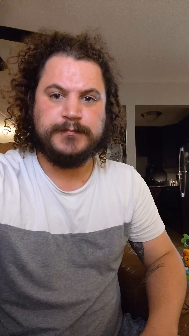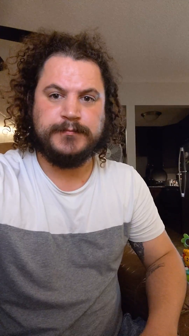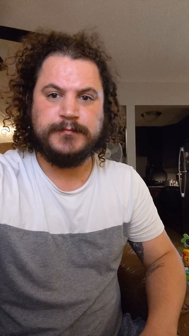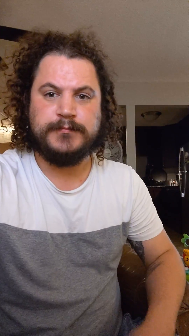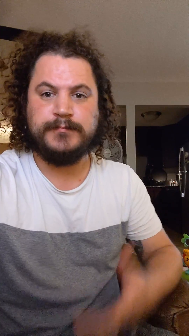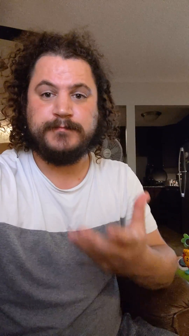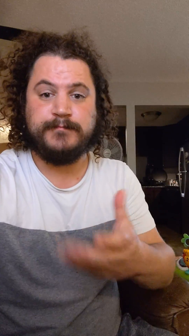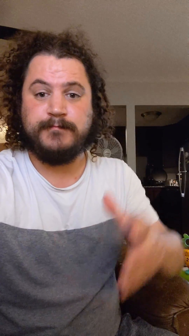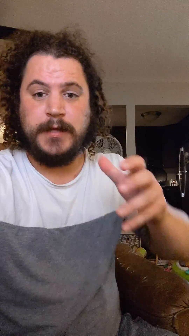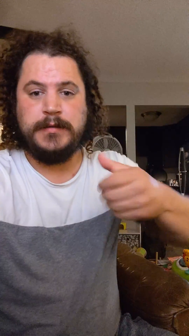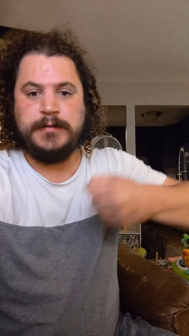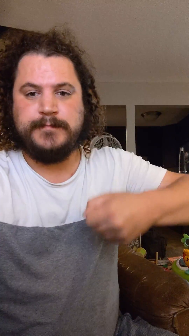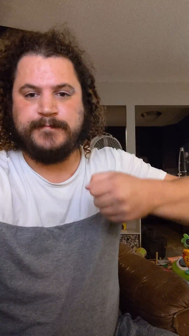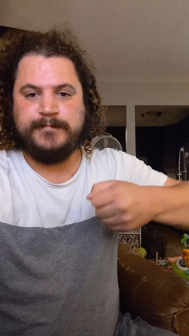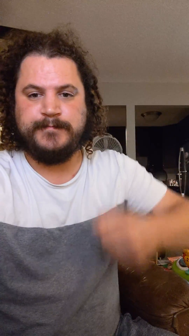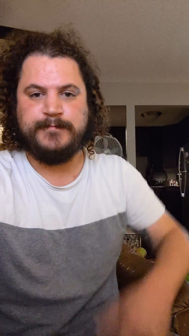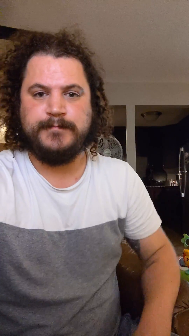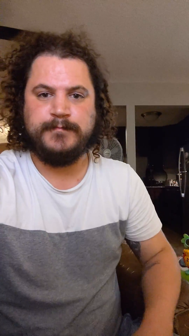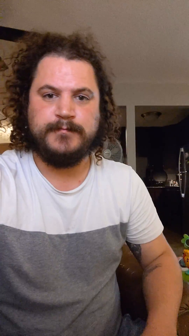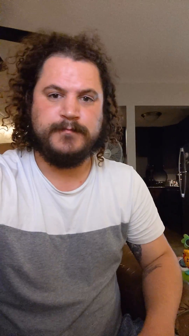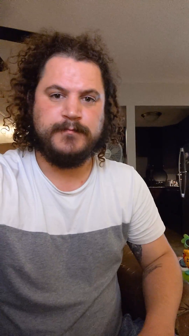bucket